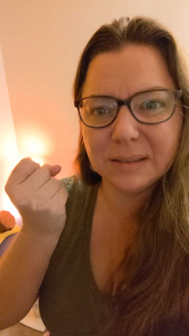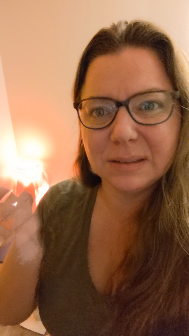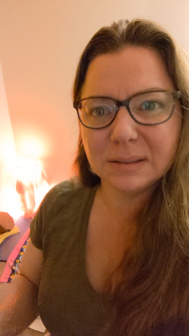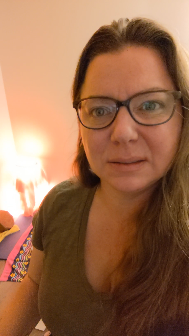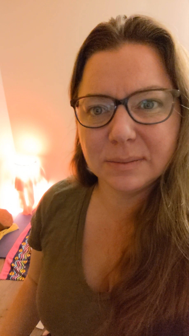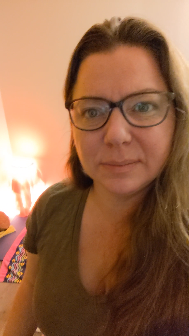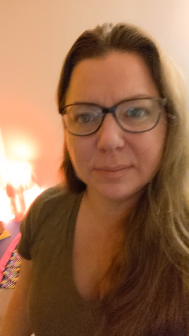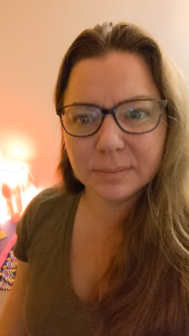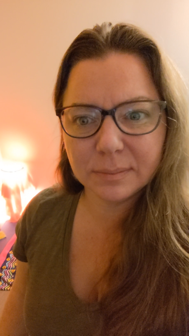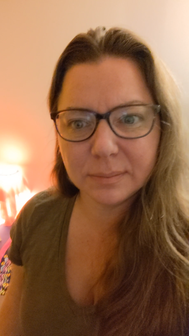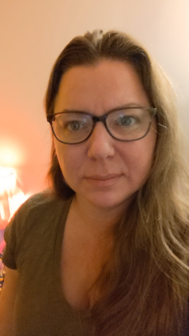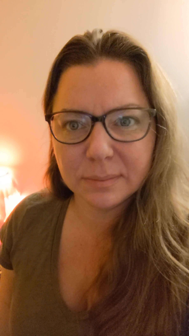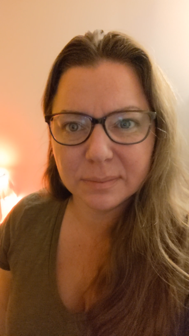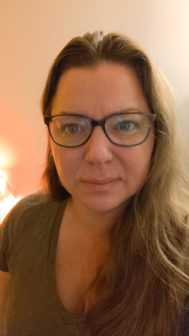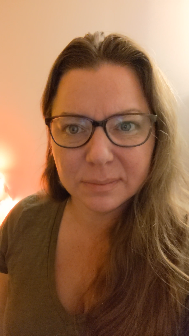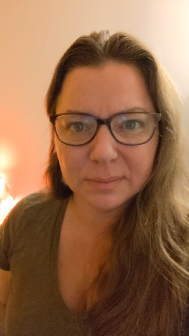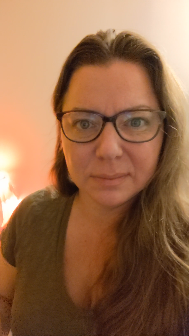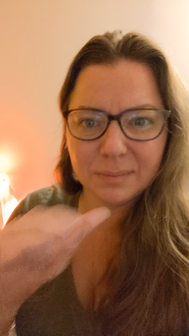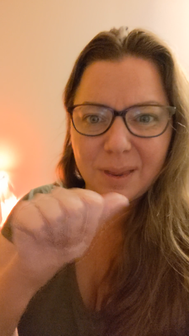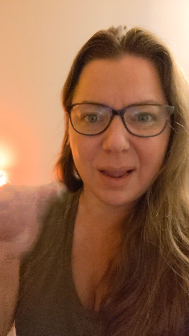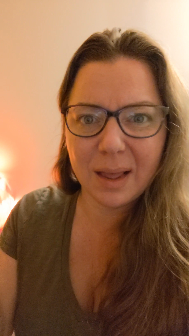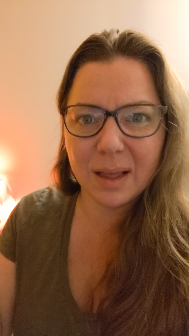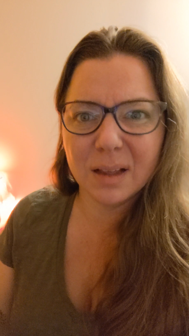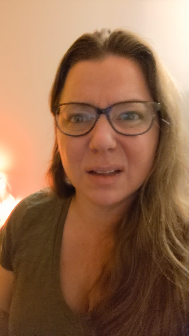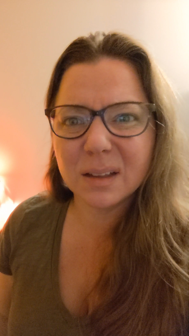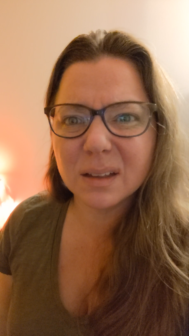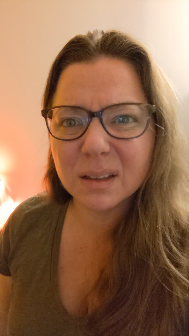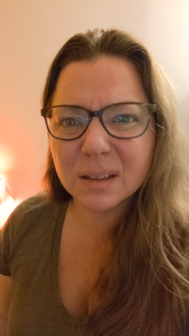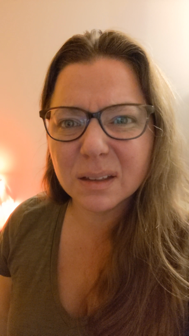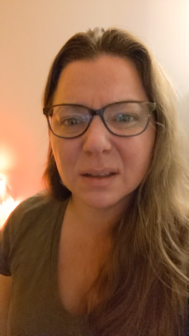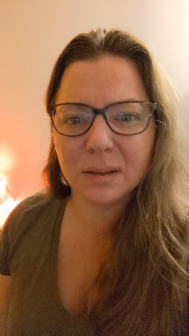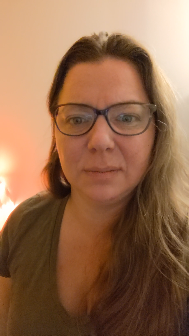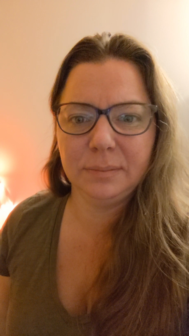a